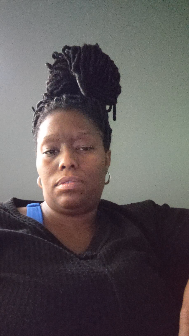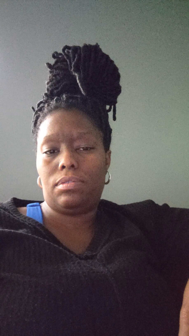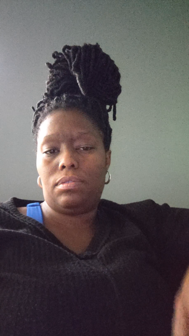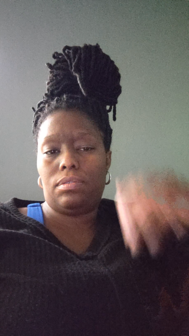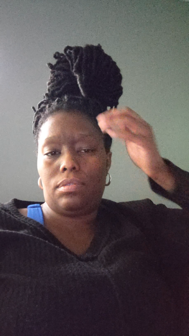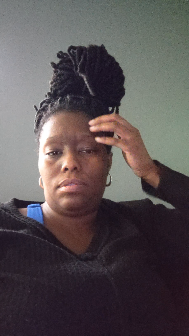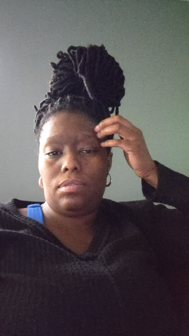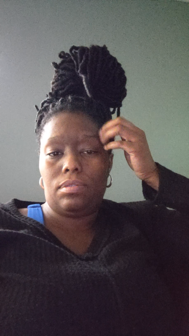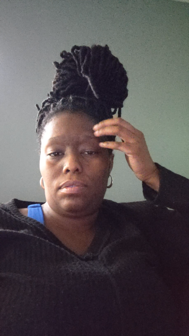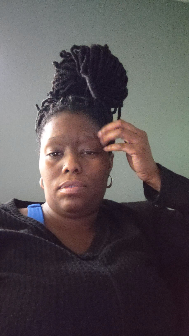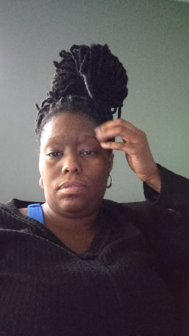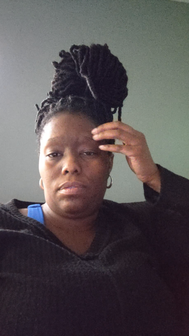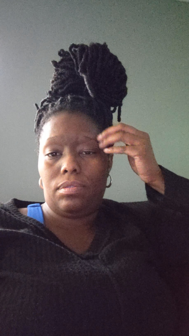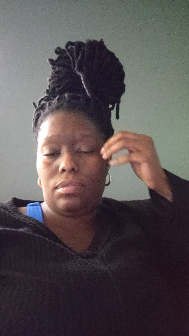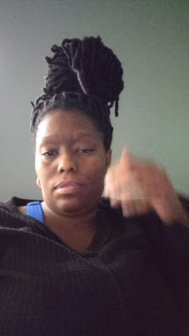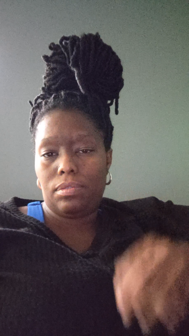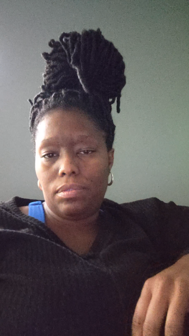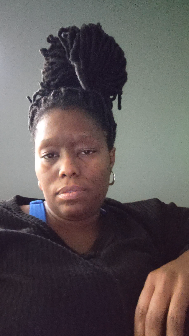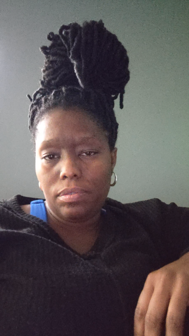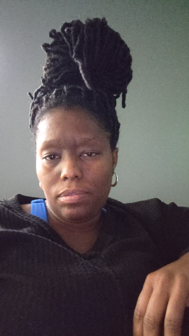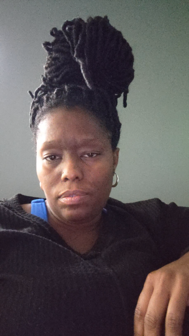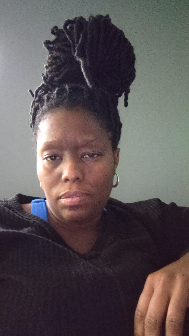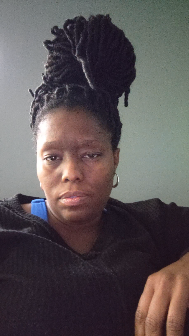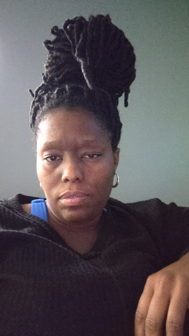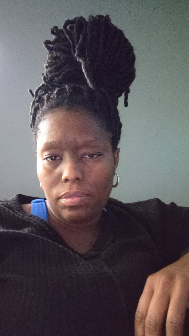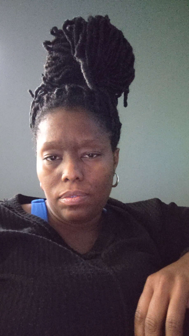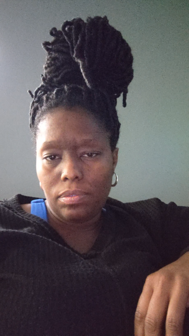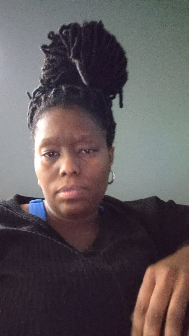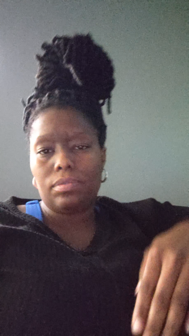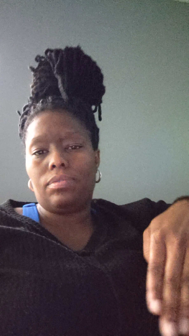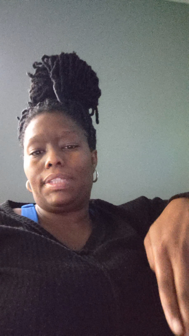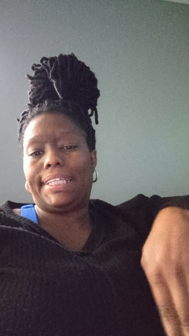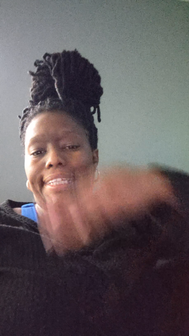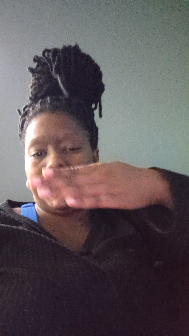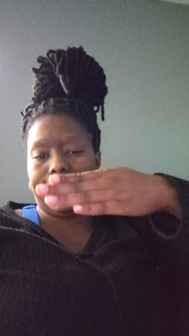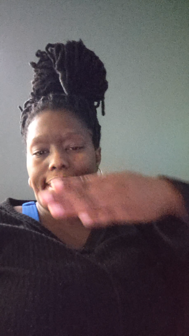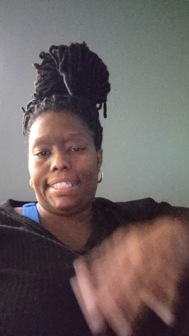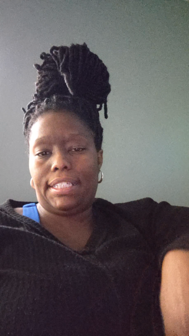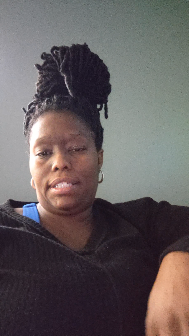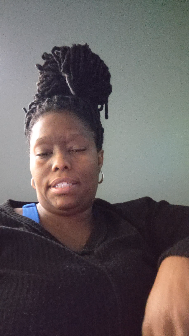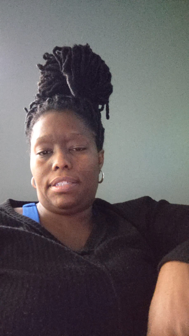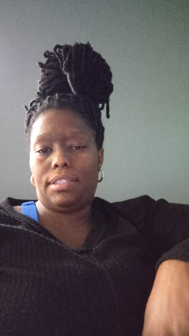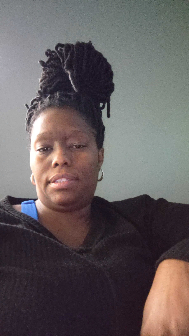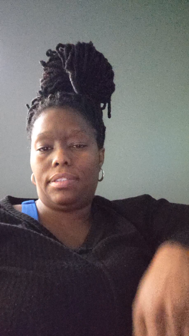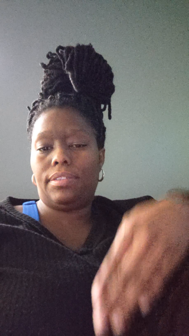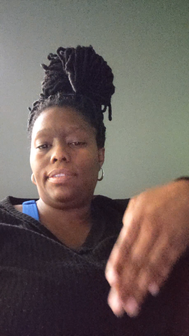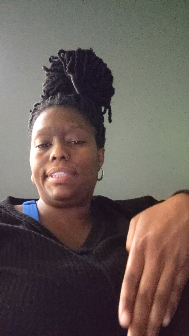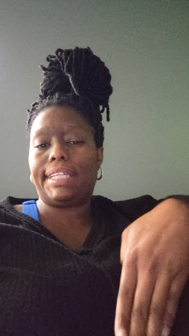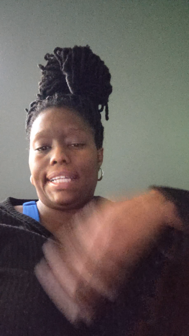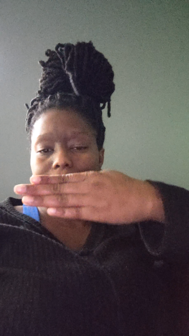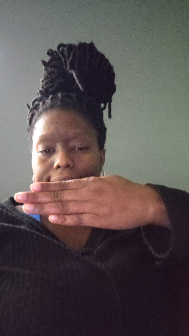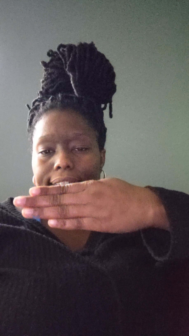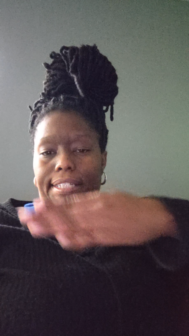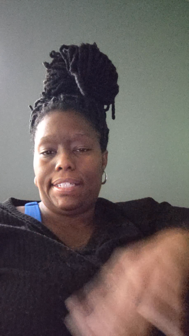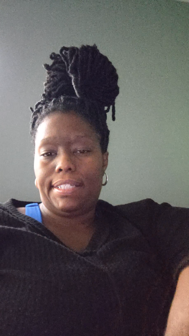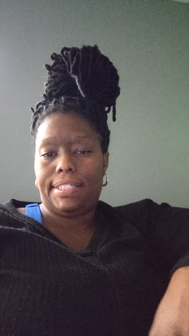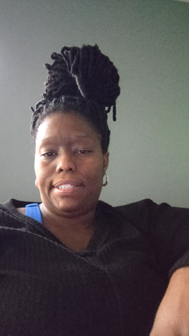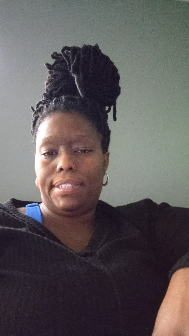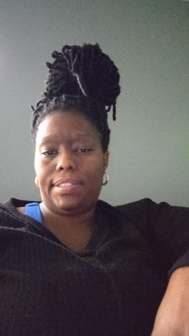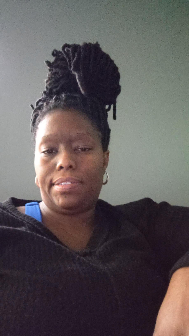kick